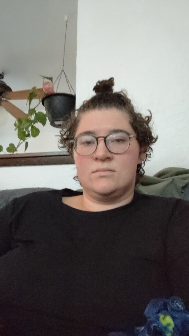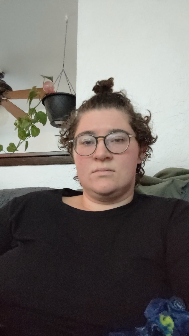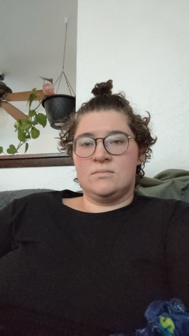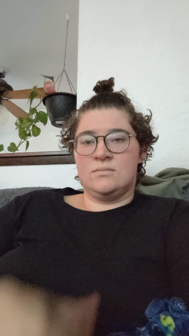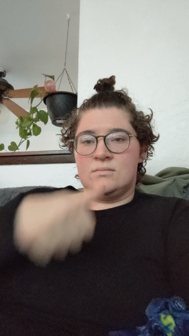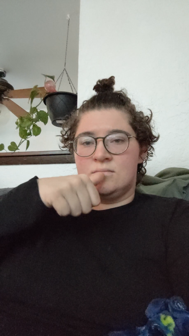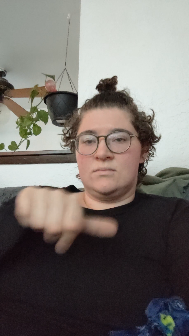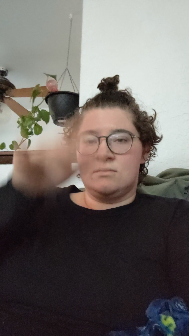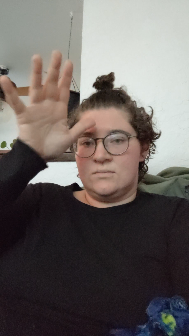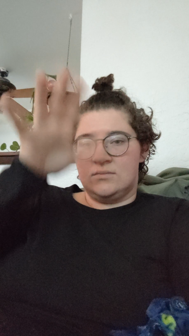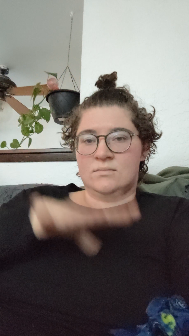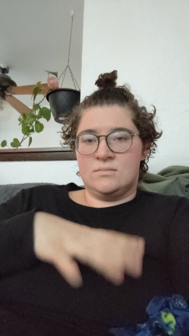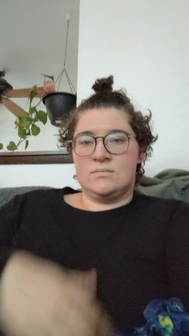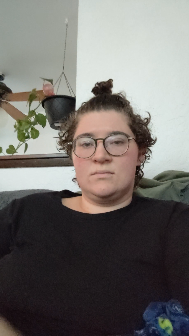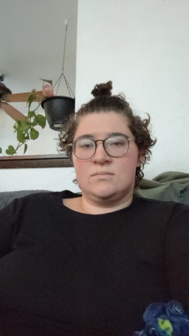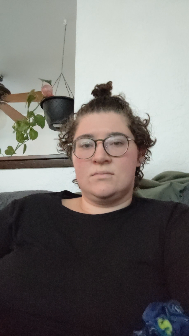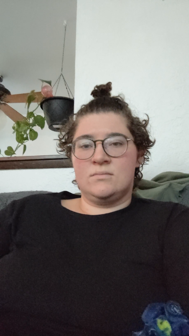mailman